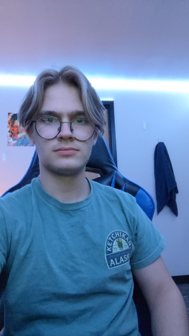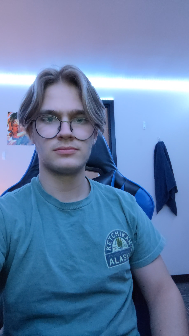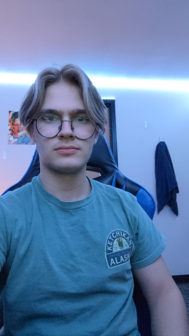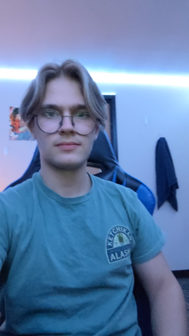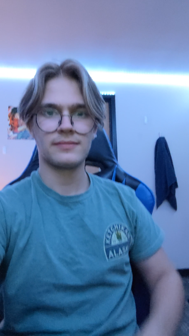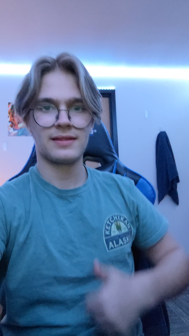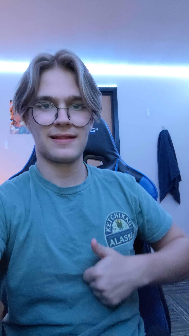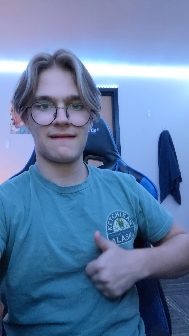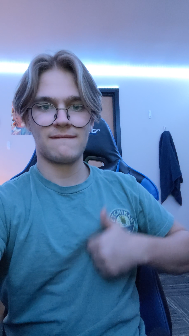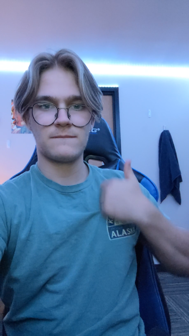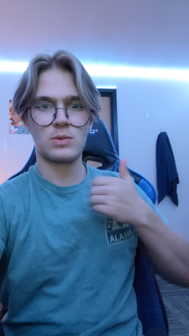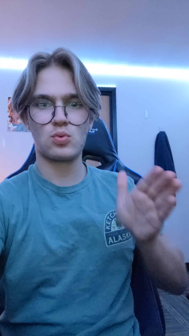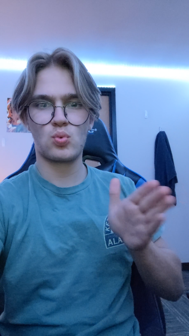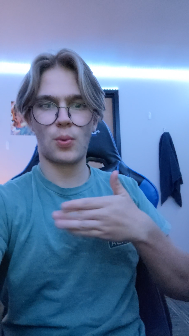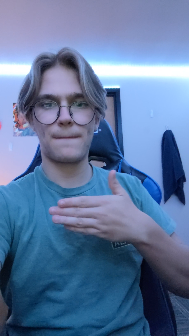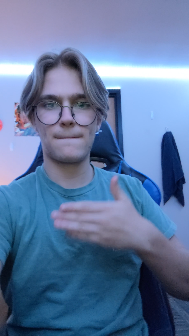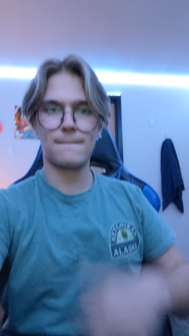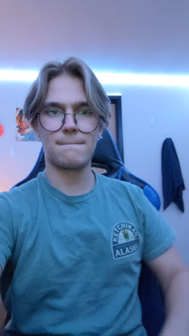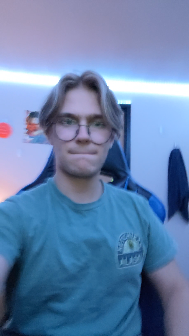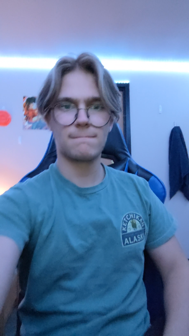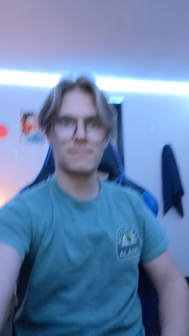living room